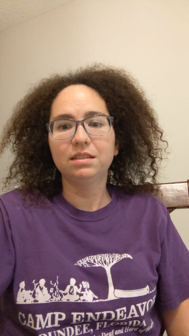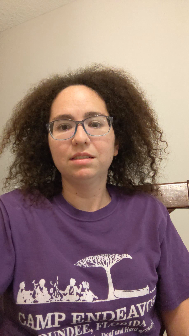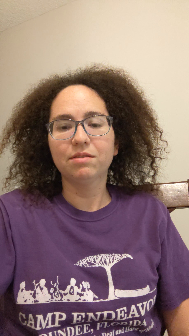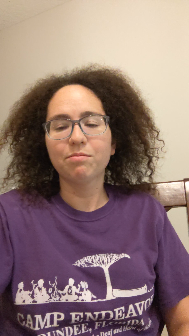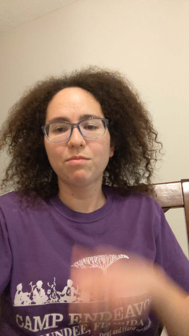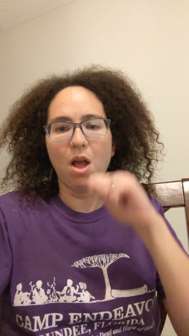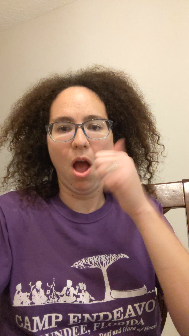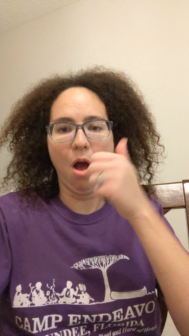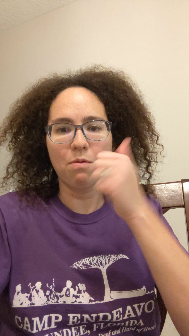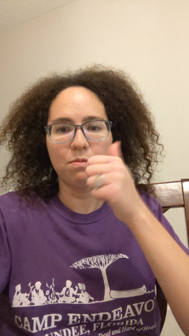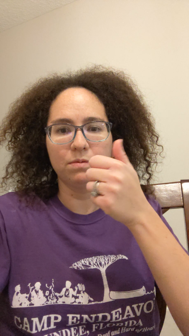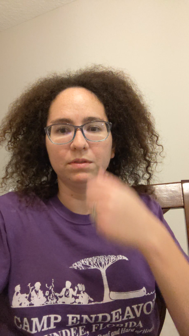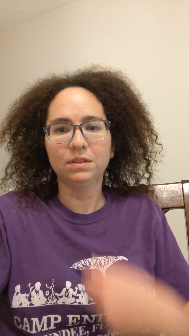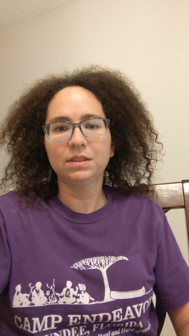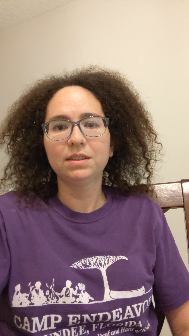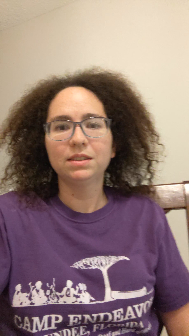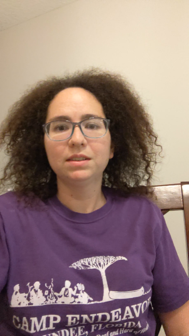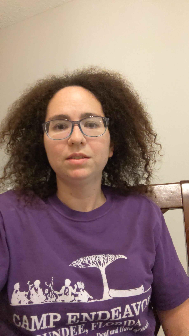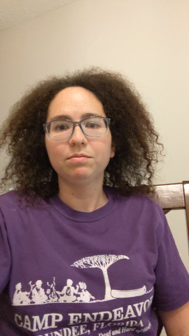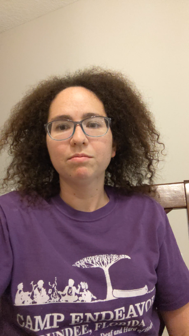how